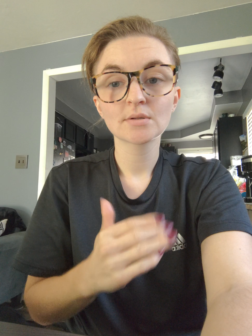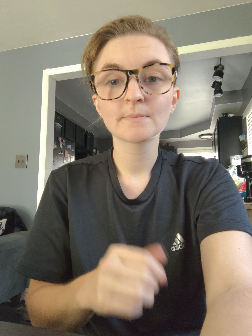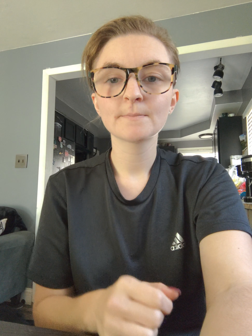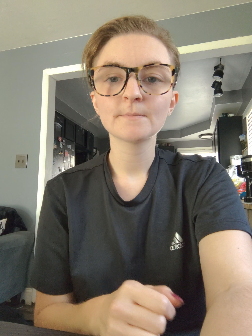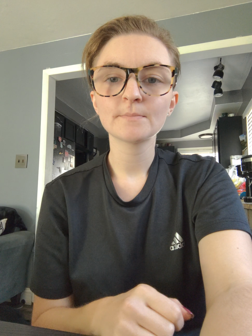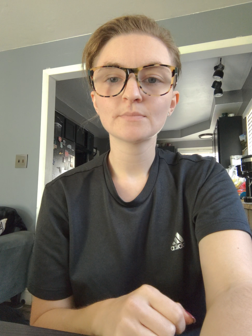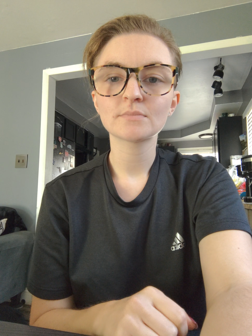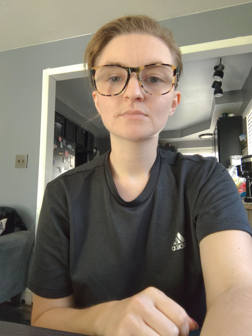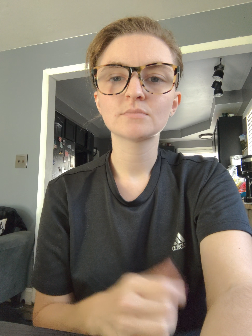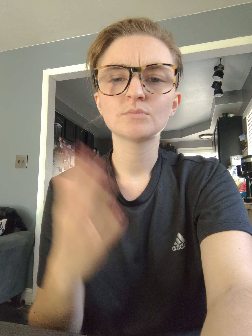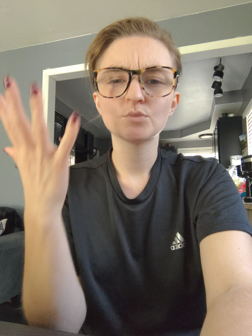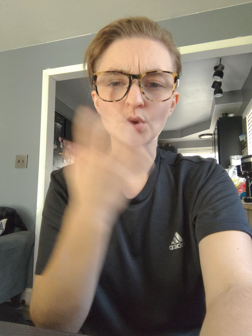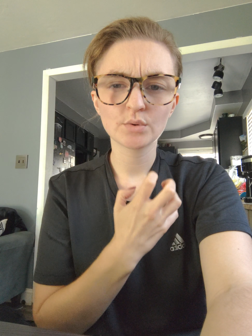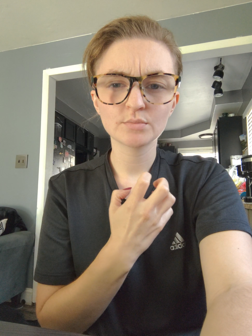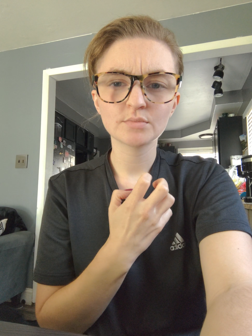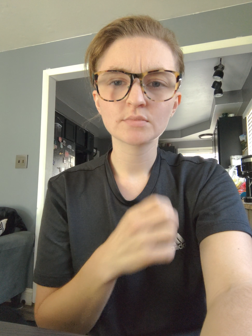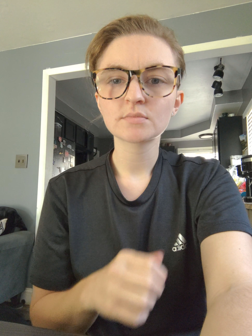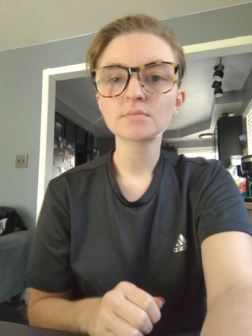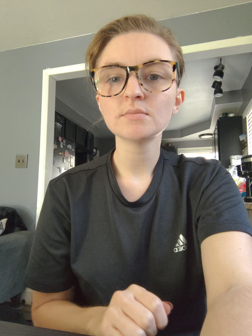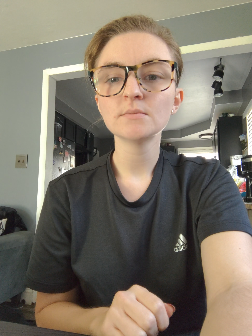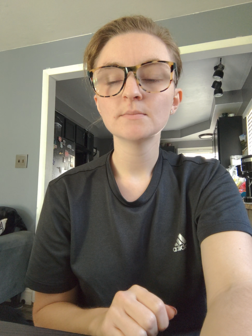dark